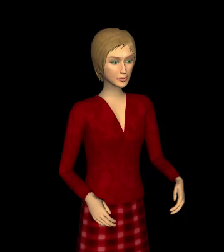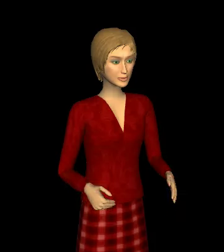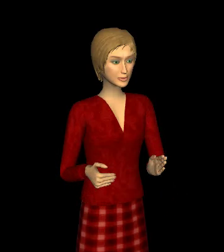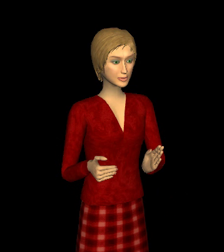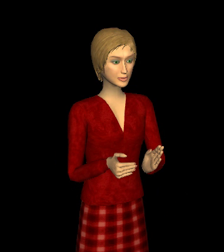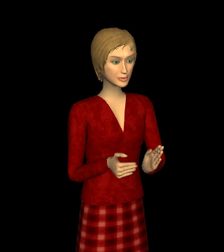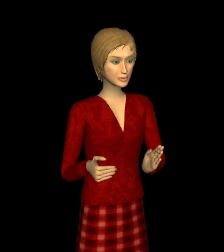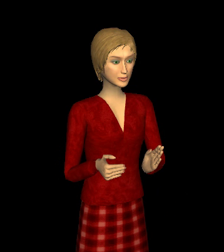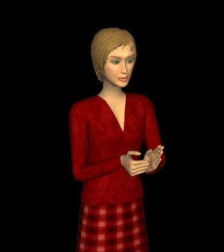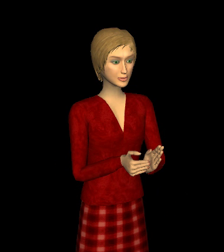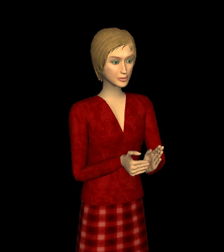مرة أخرى